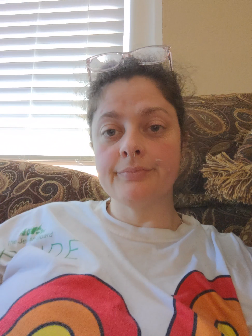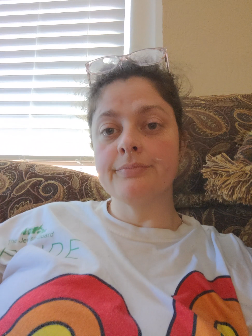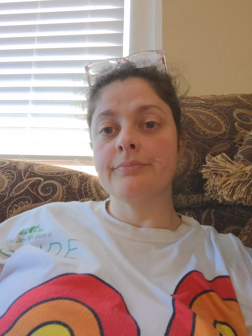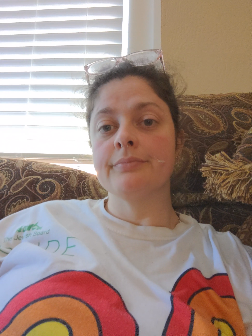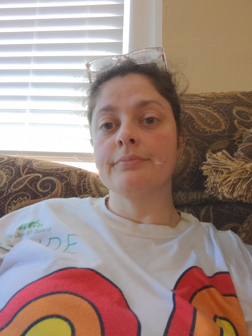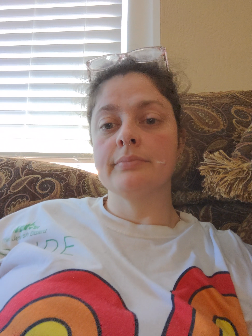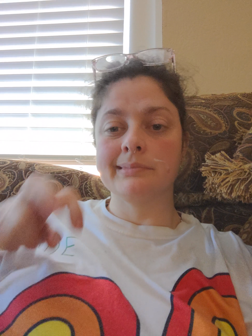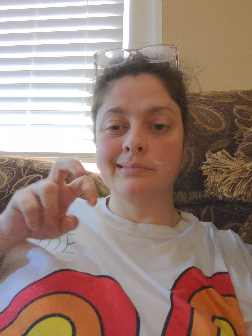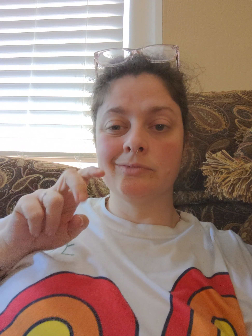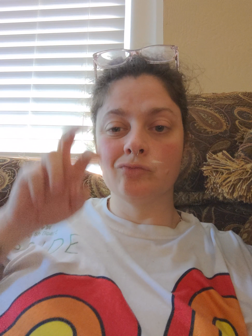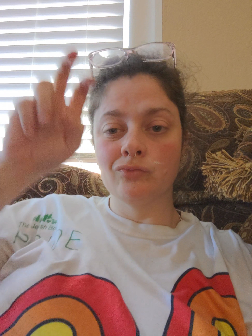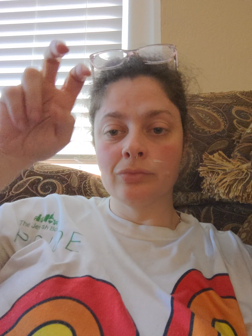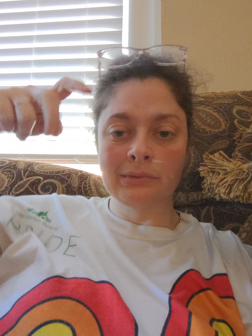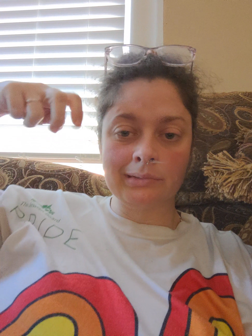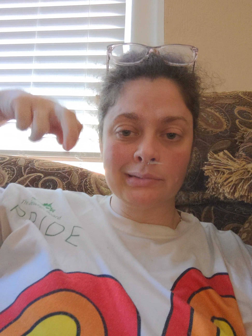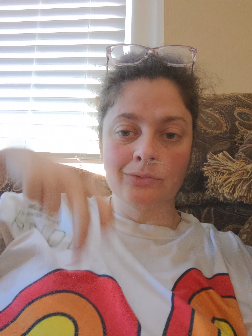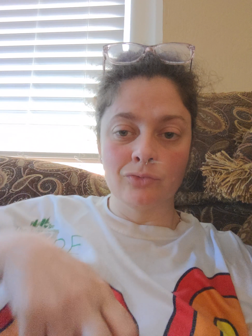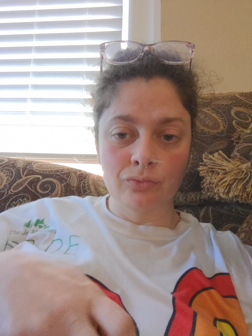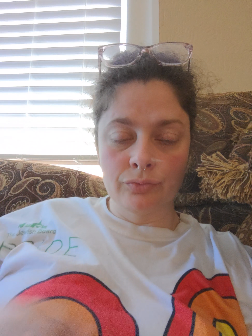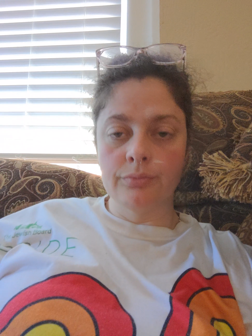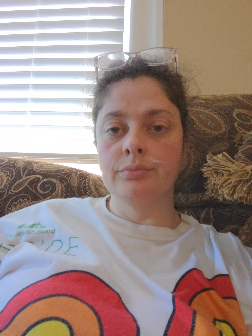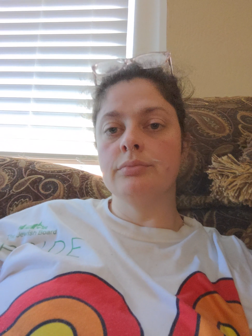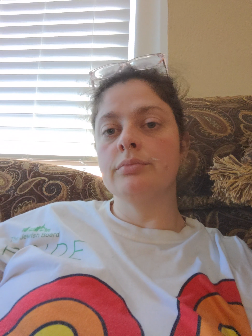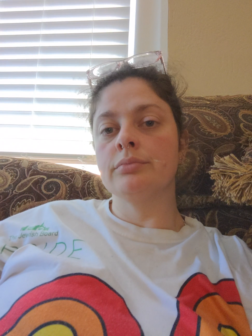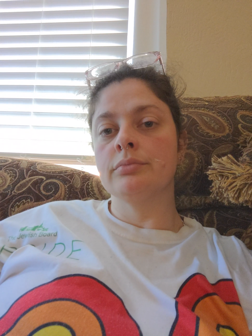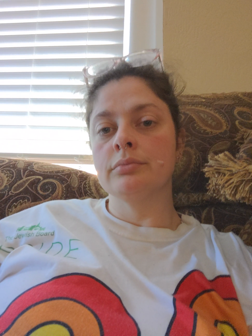stairs